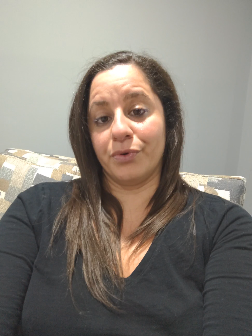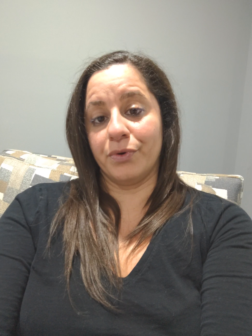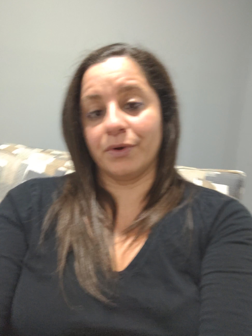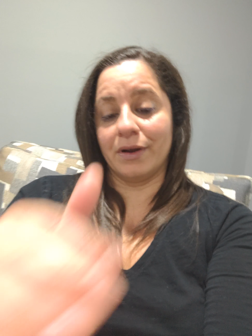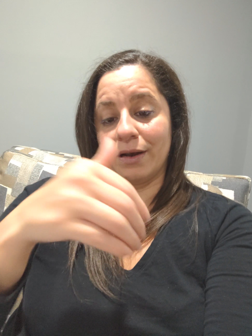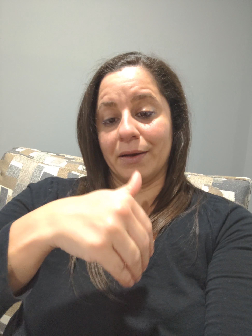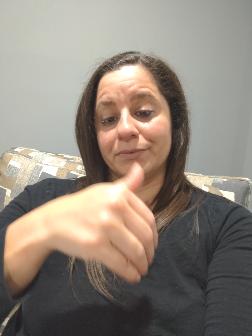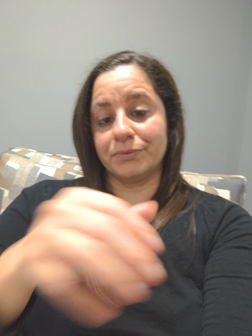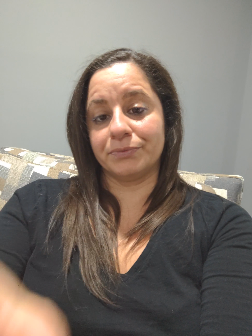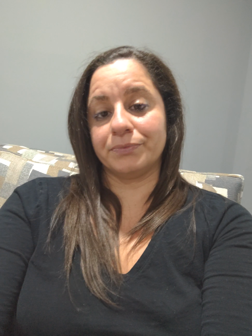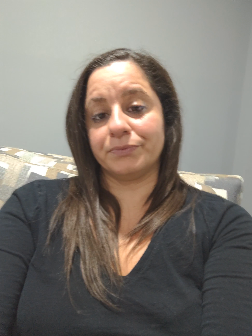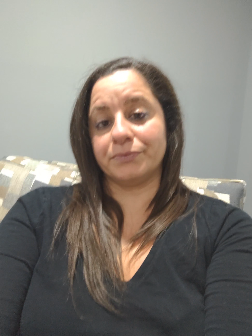night